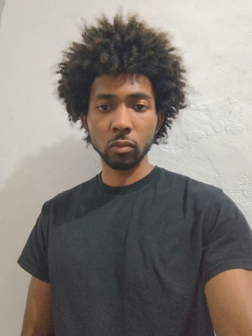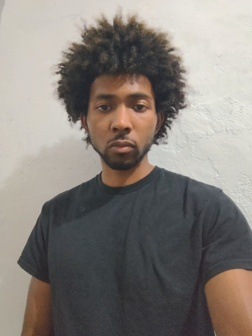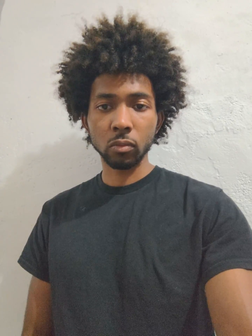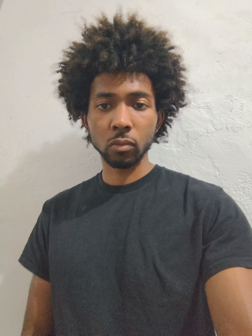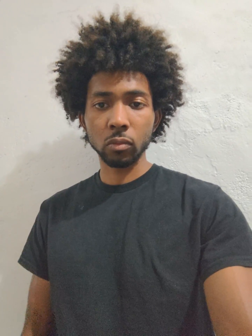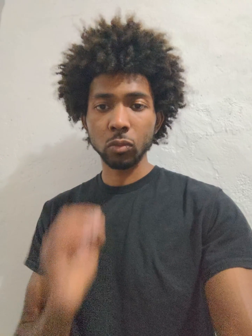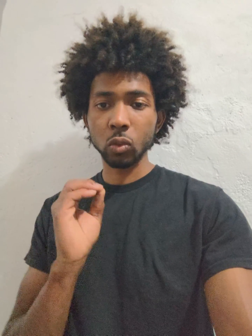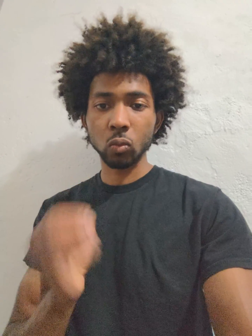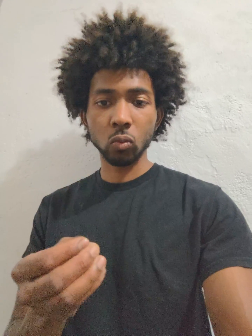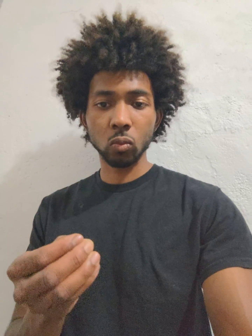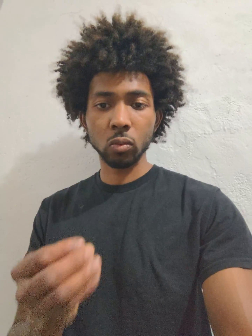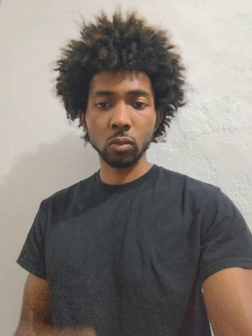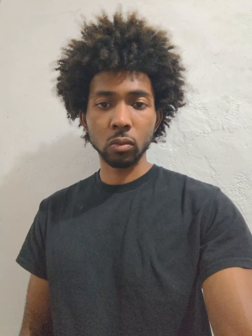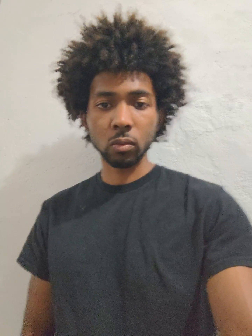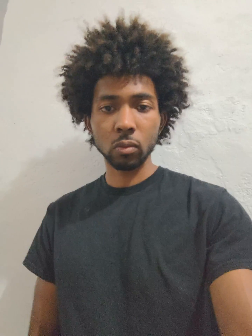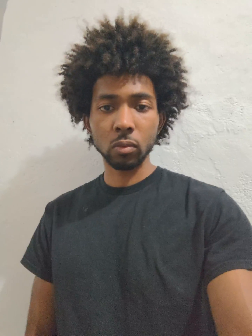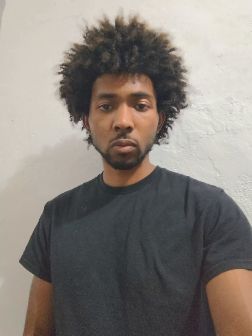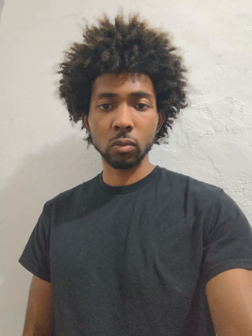none